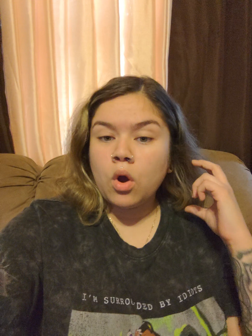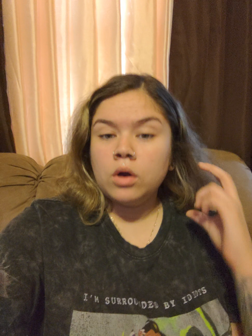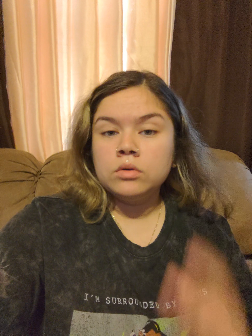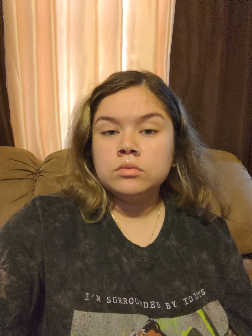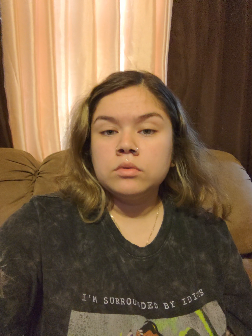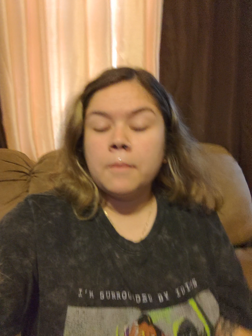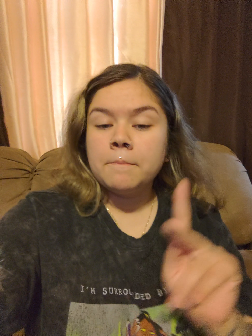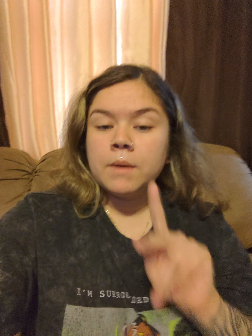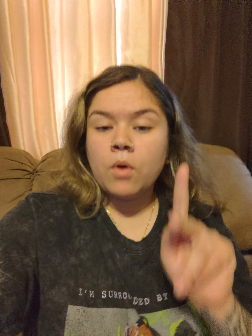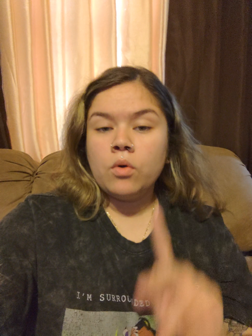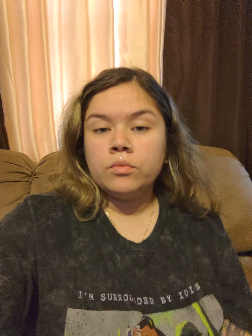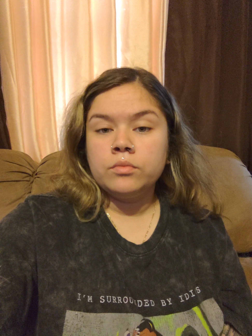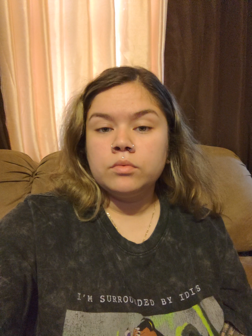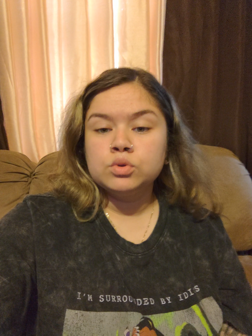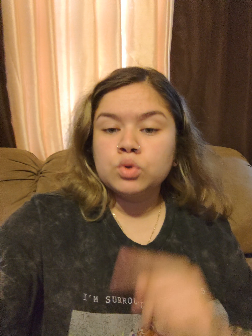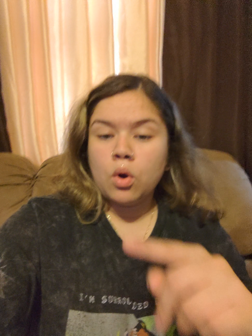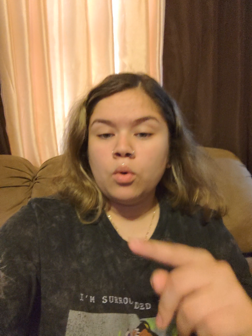people